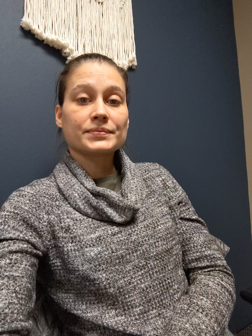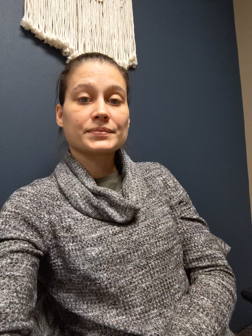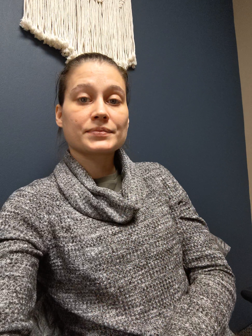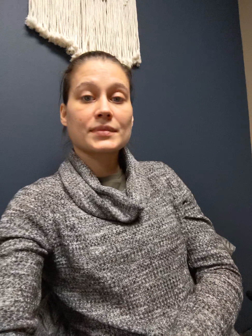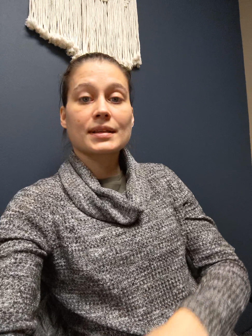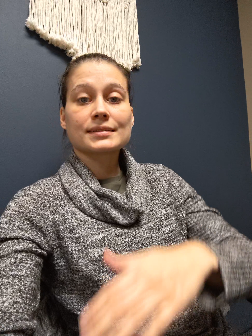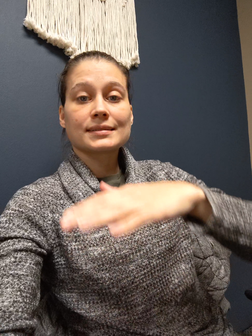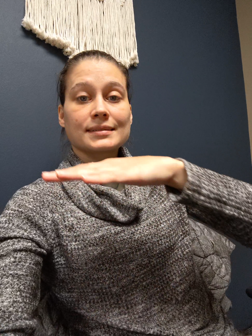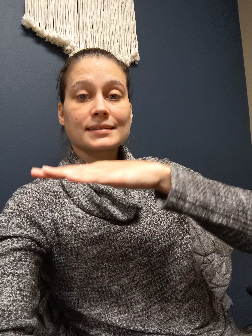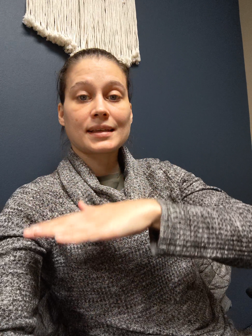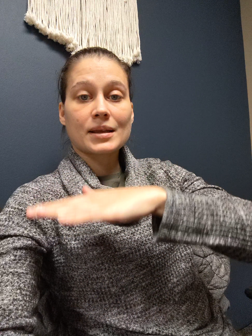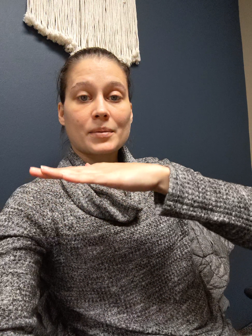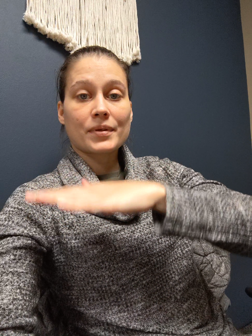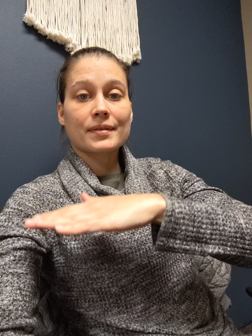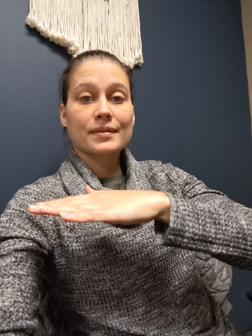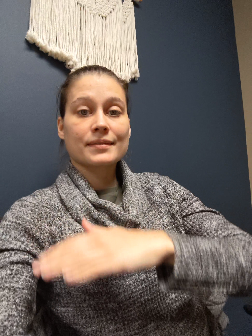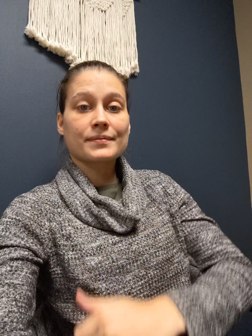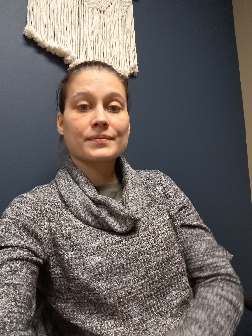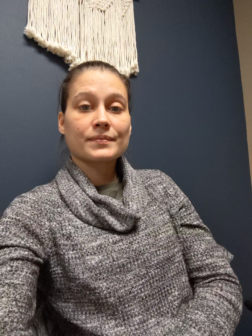table